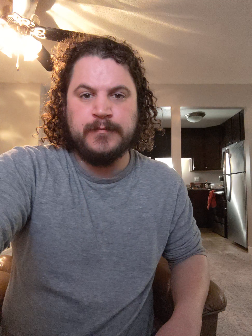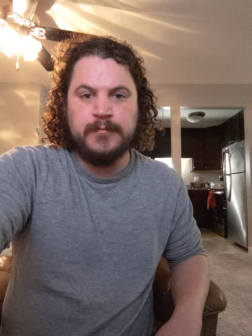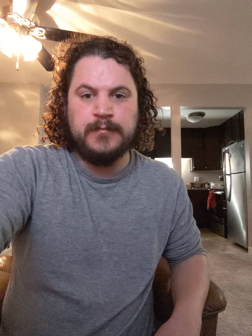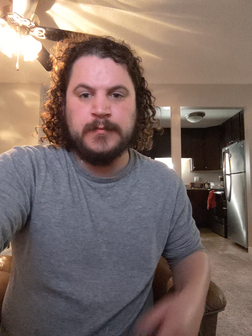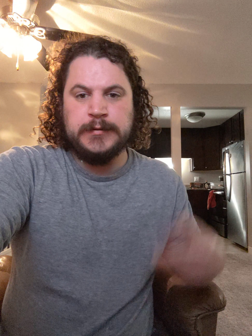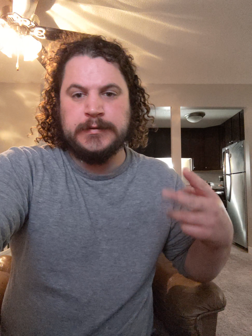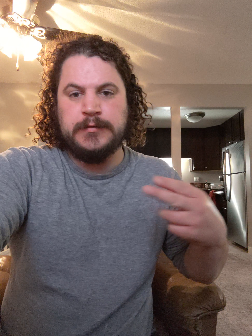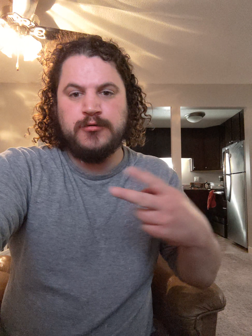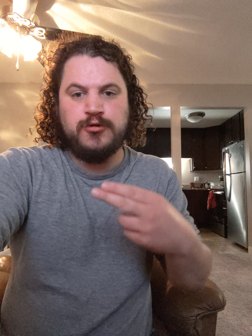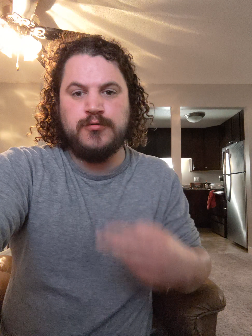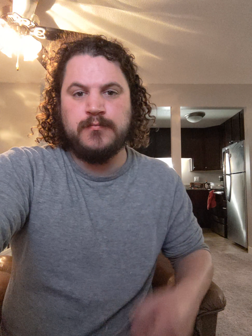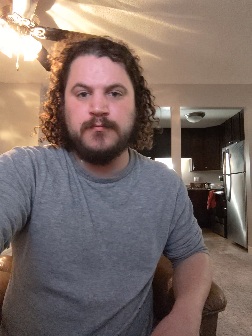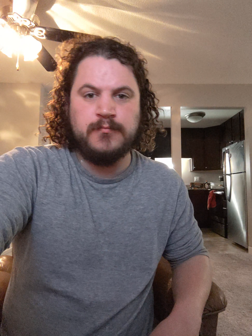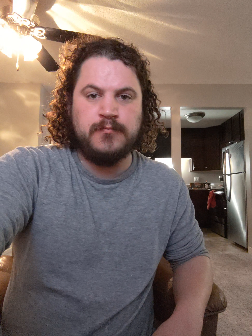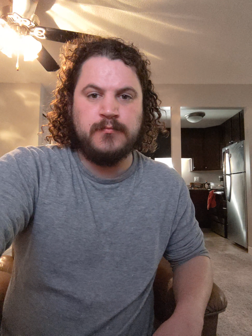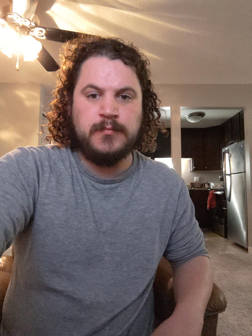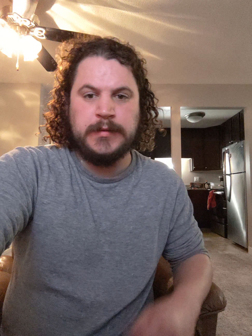scissors